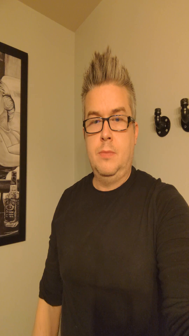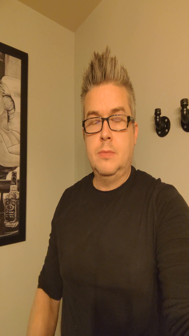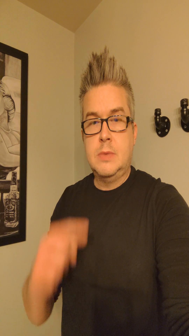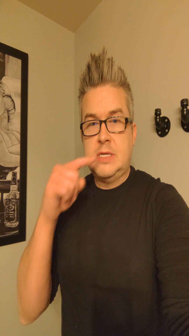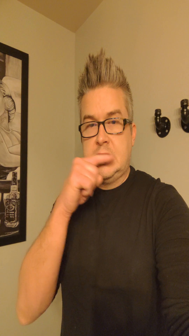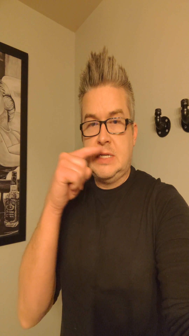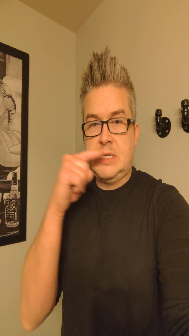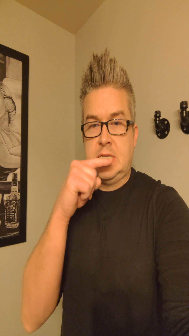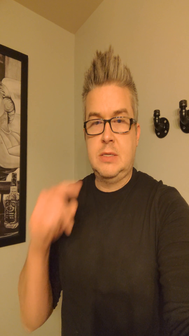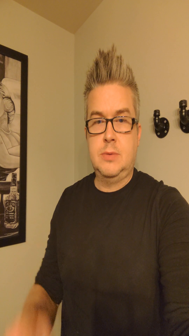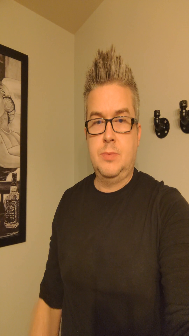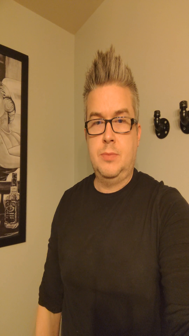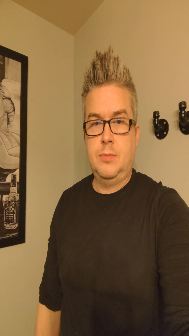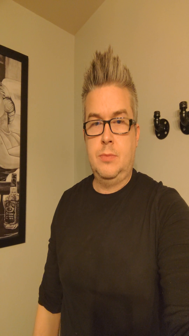toothbrush